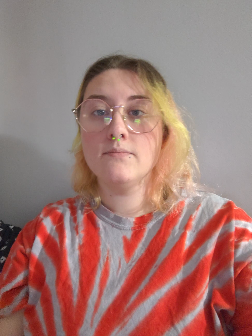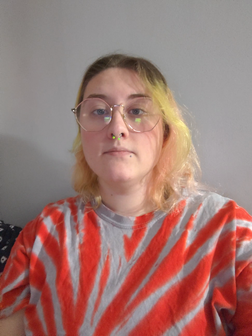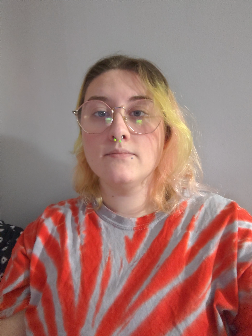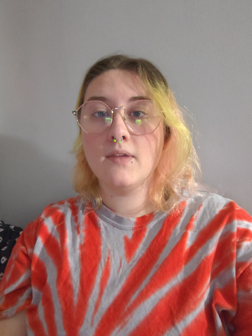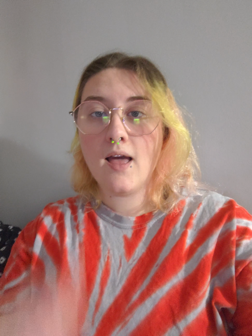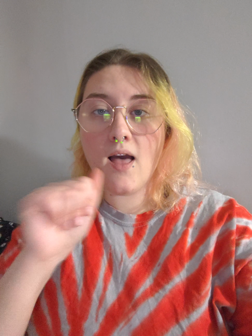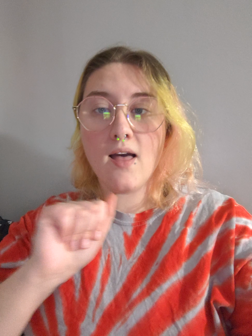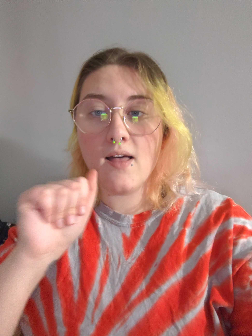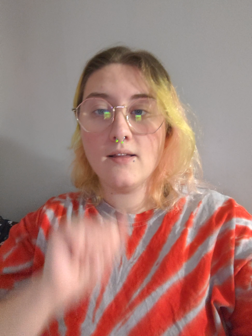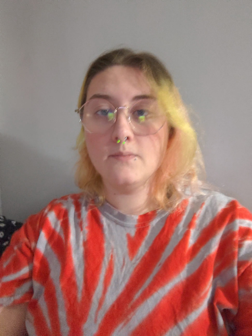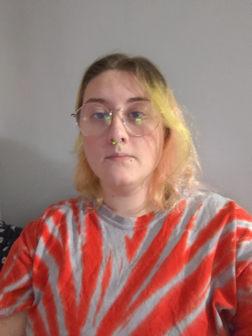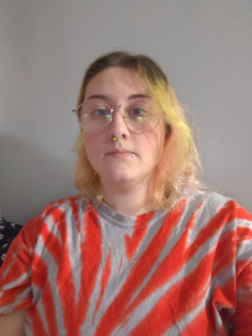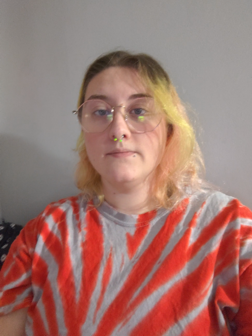aunt